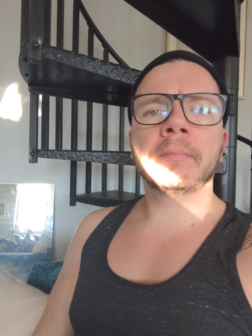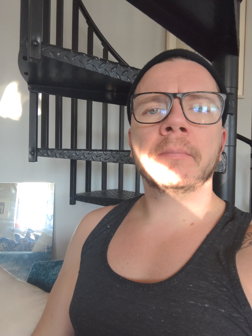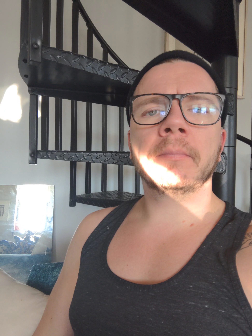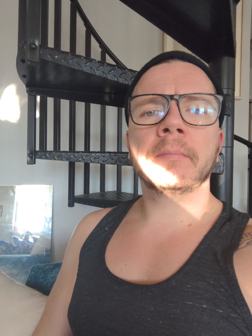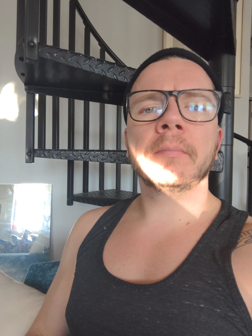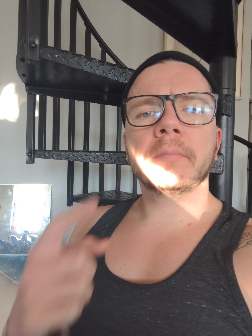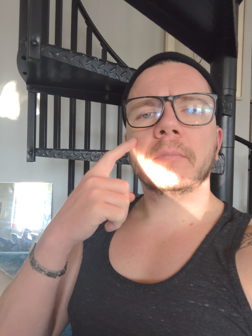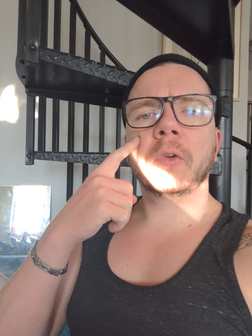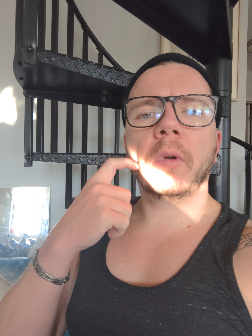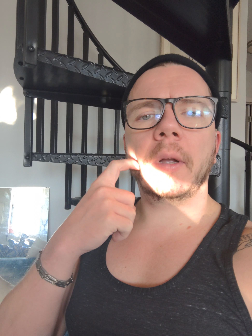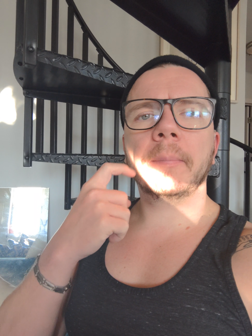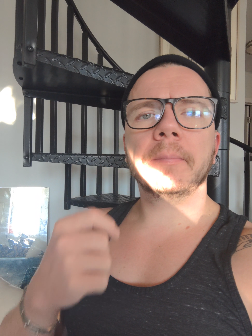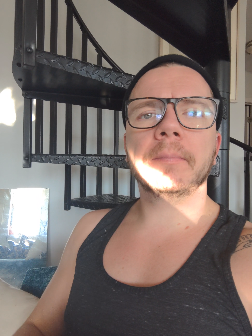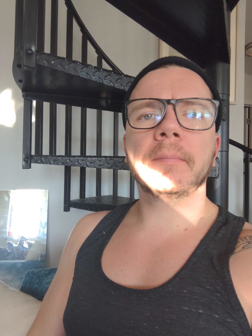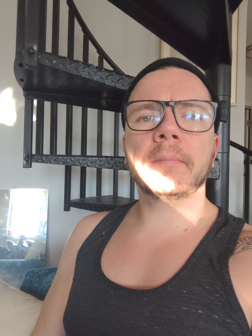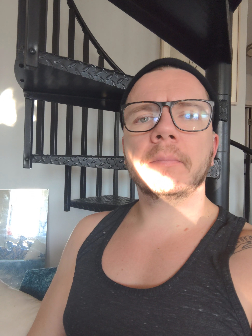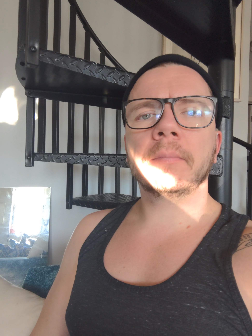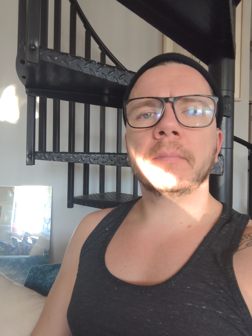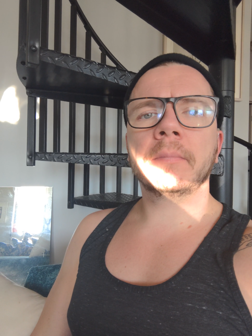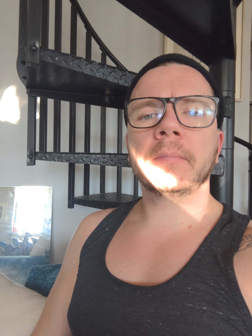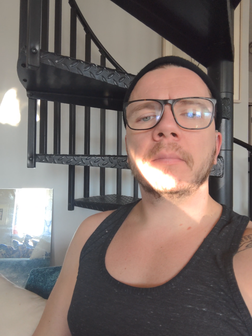cry